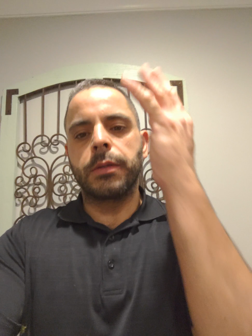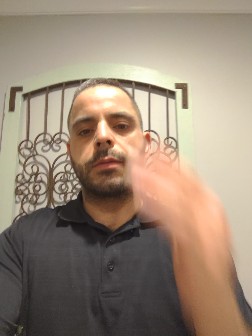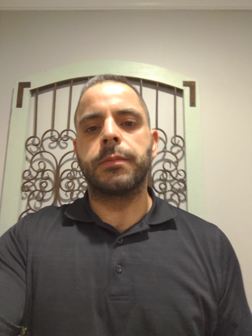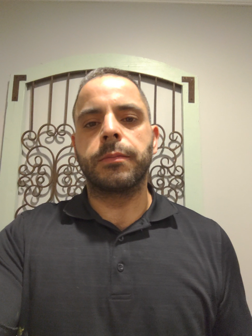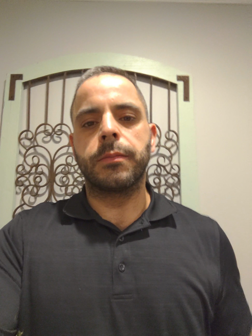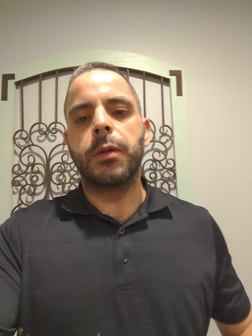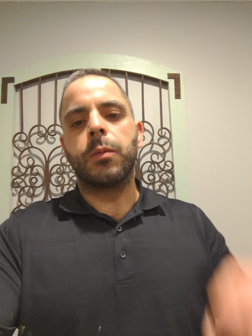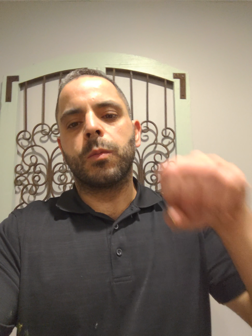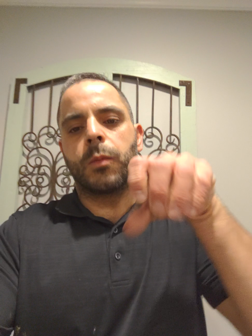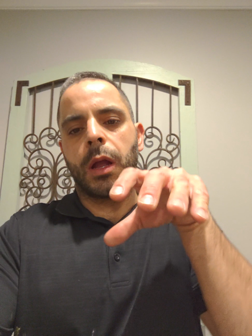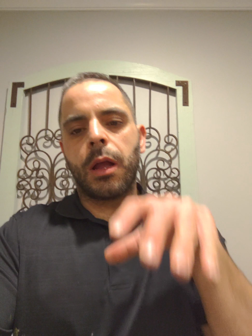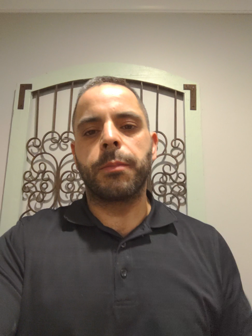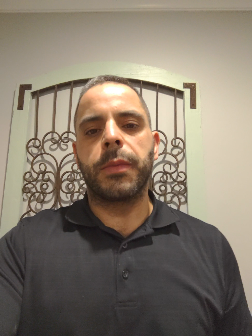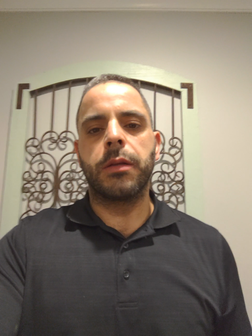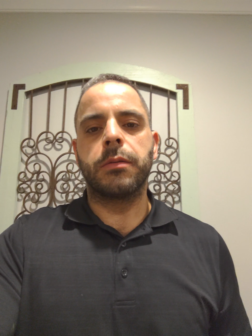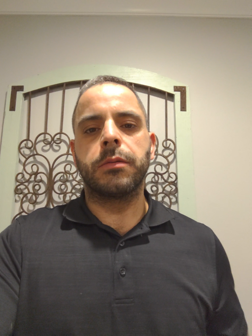drop